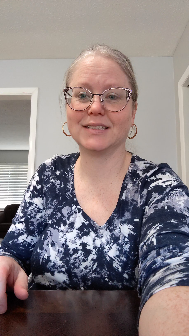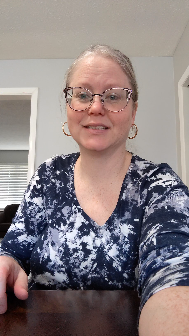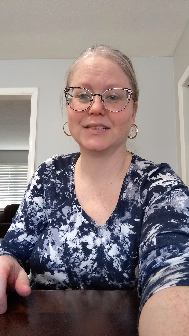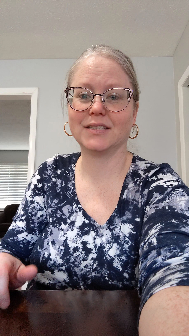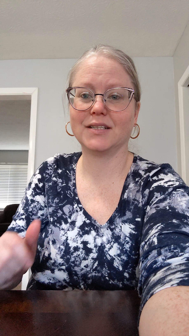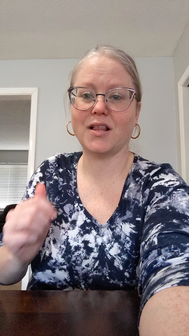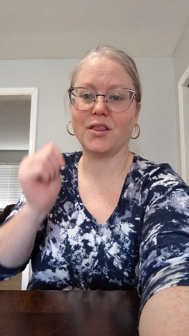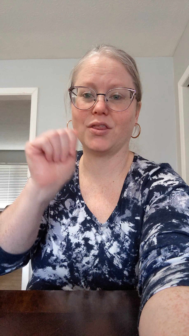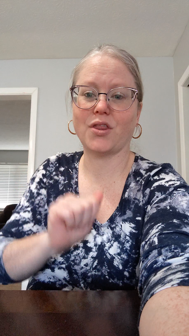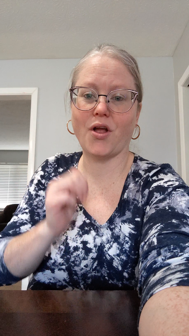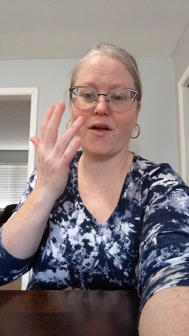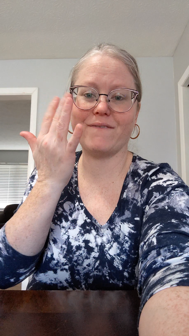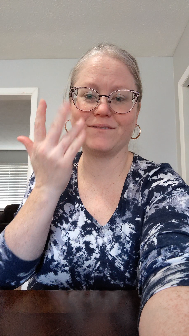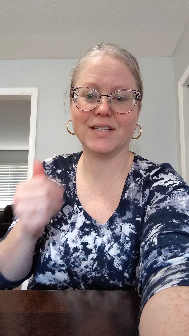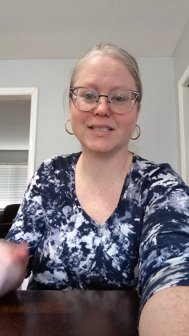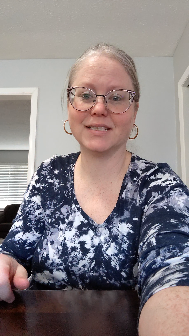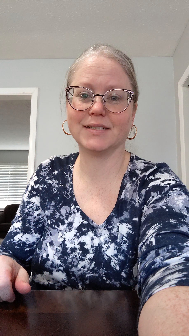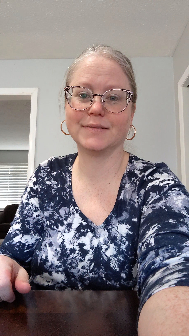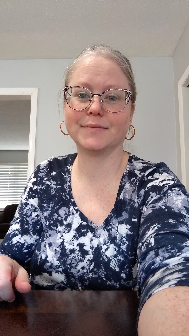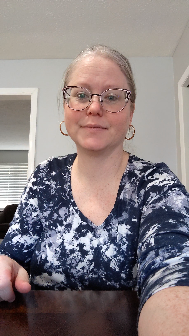gloves